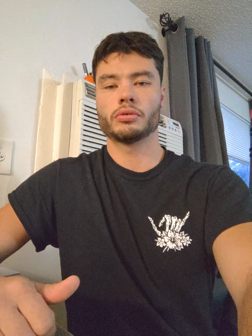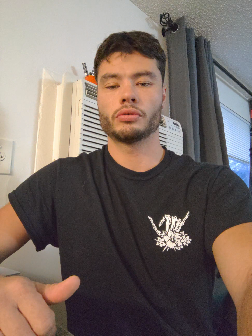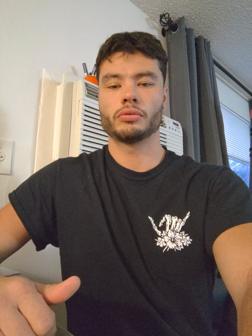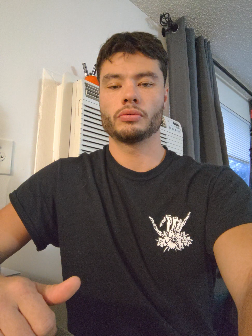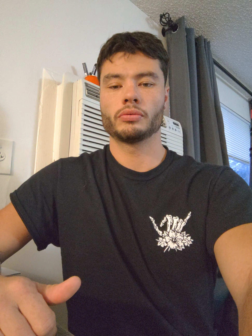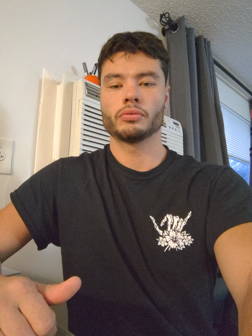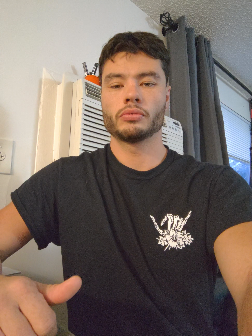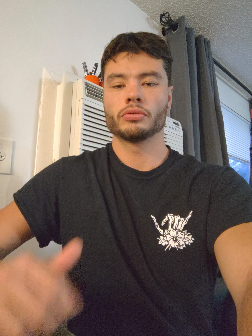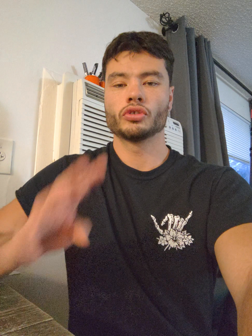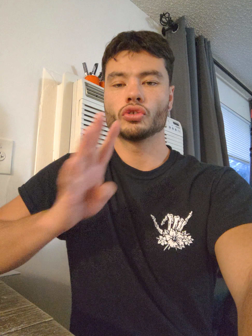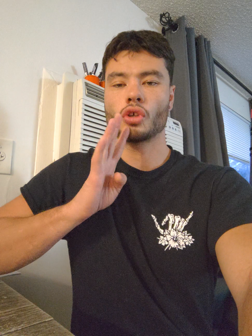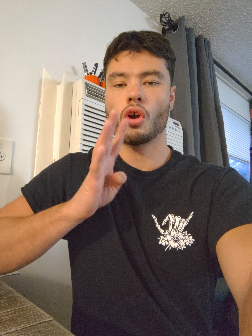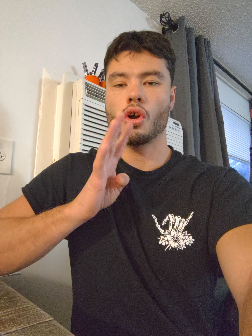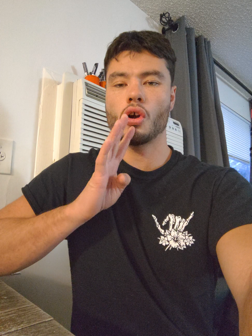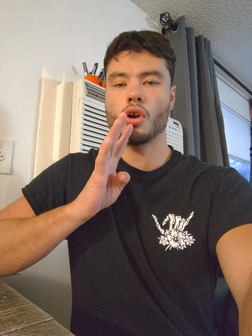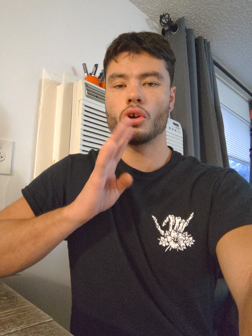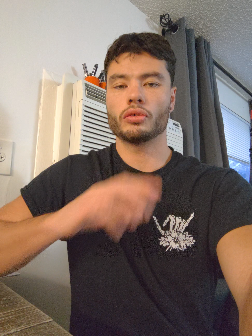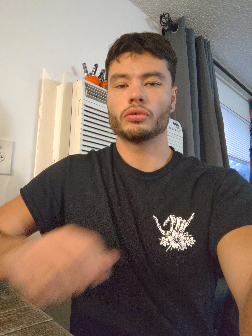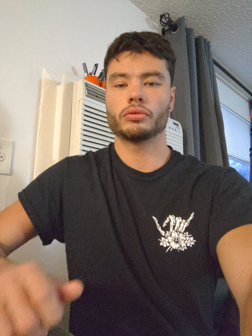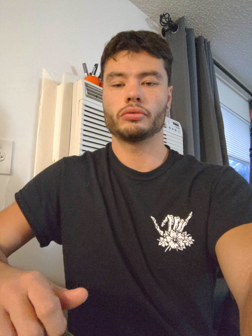talk